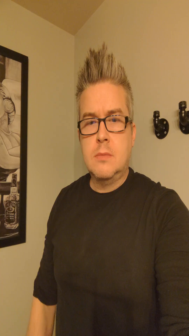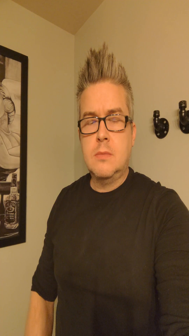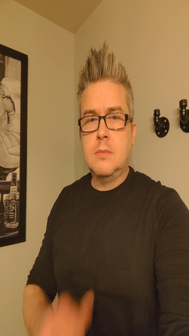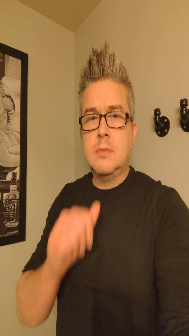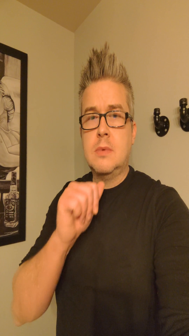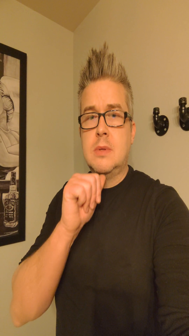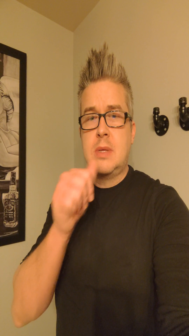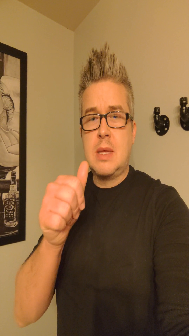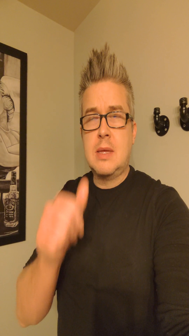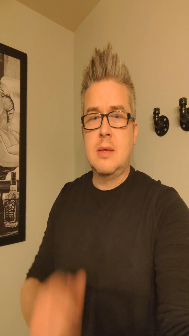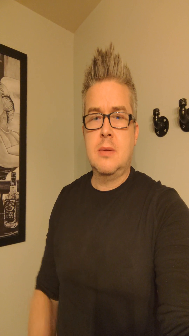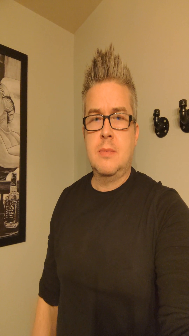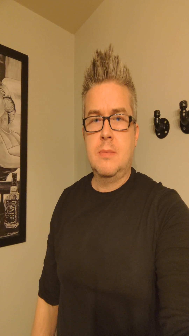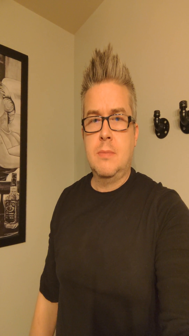not